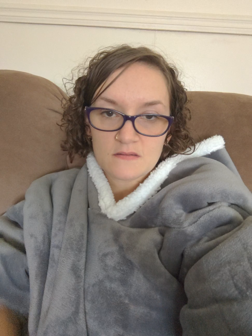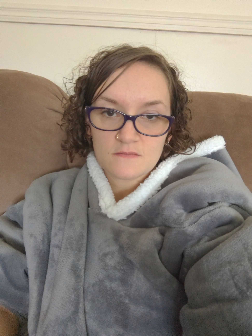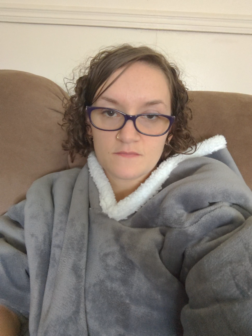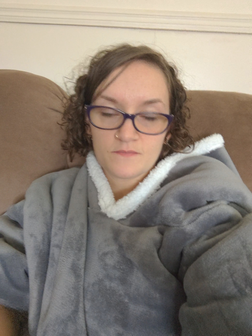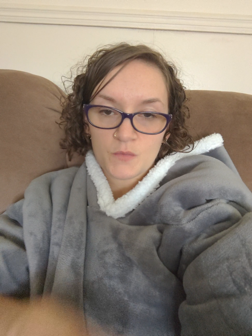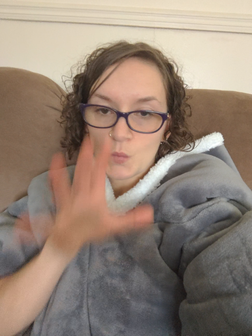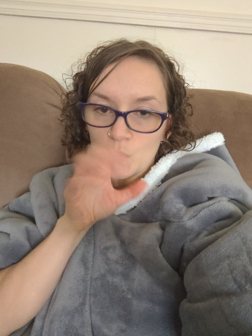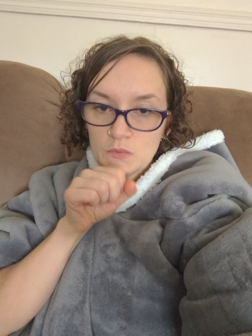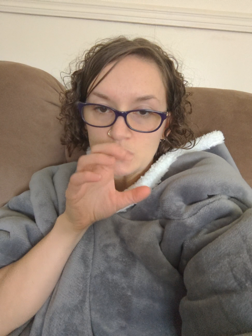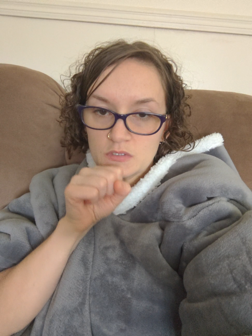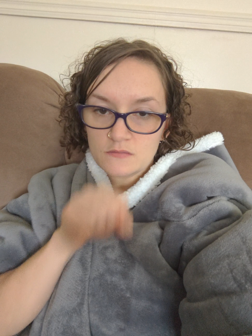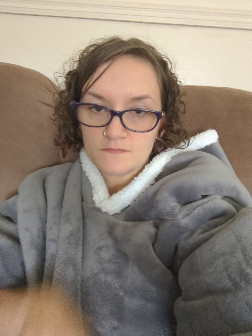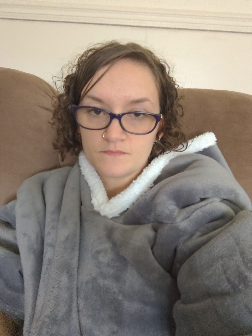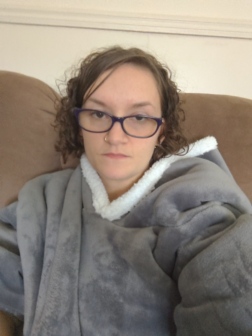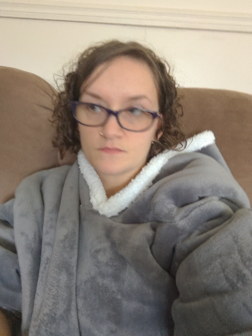orange